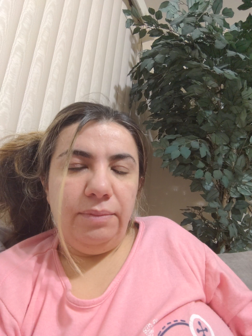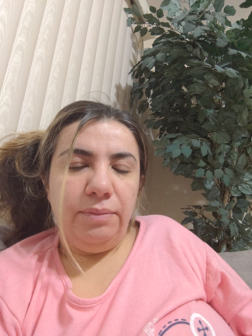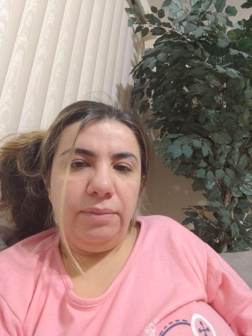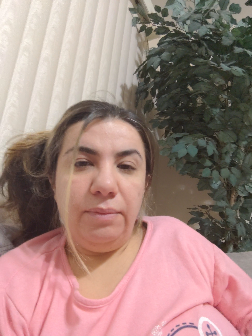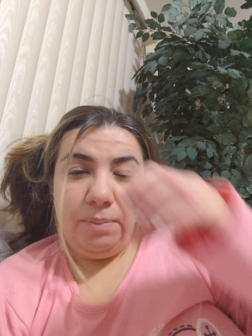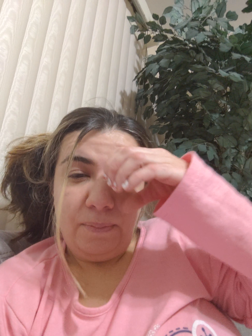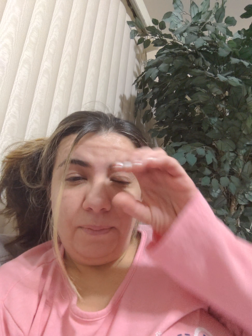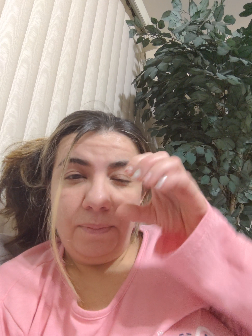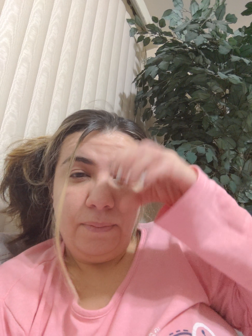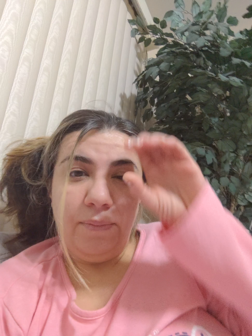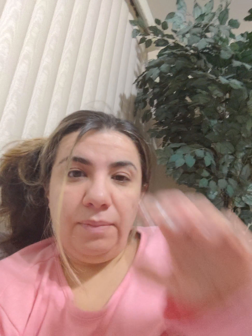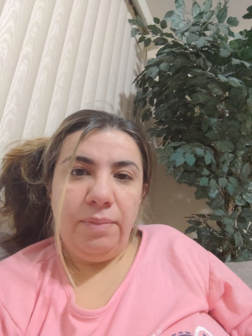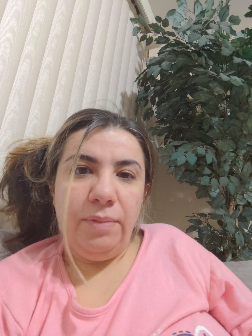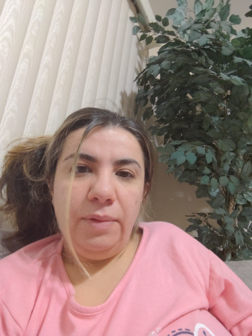owl